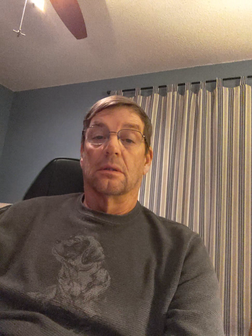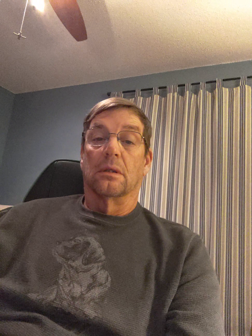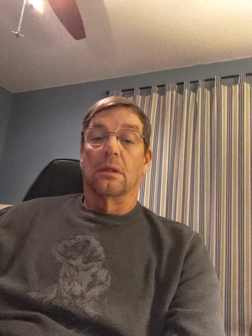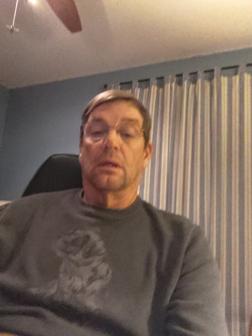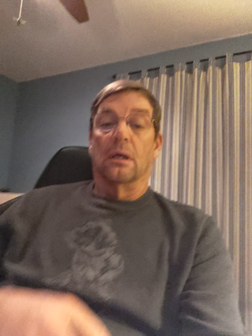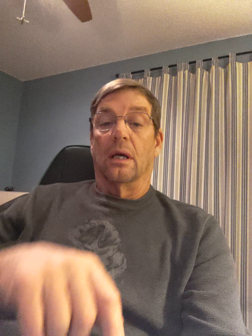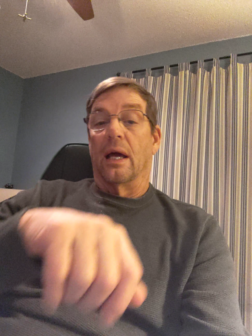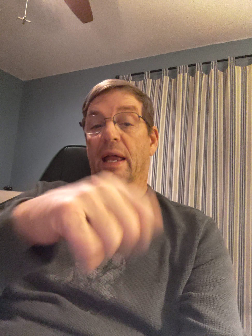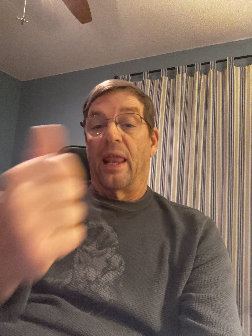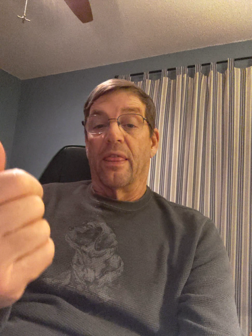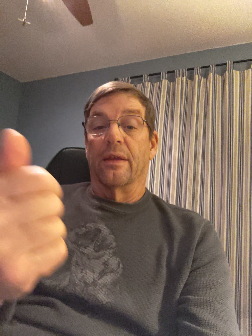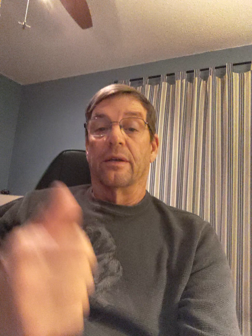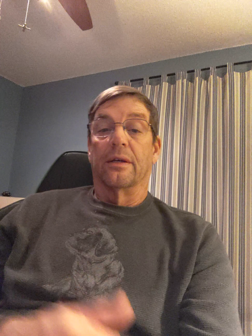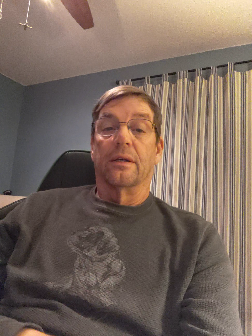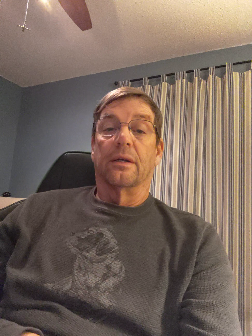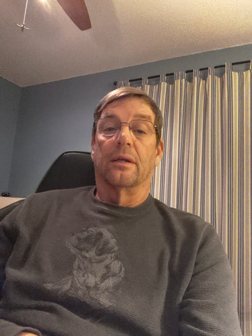another